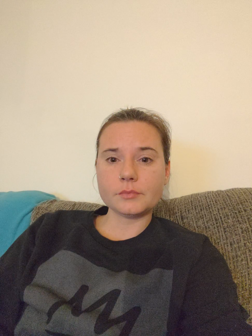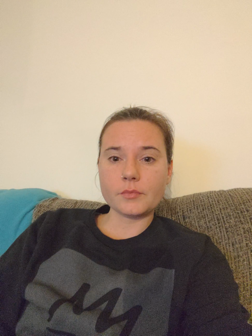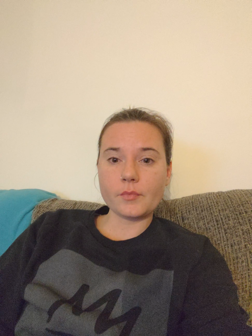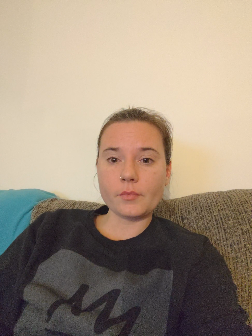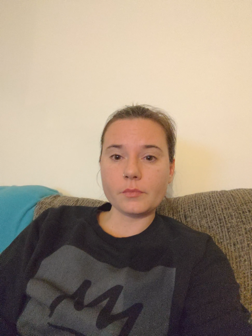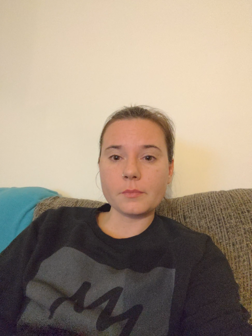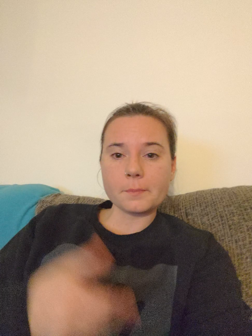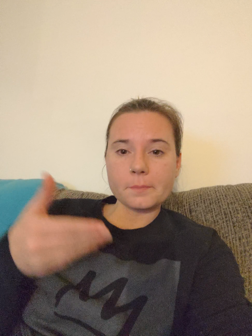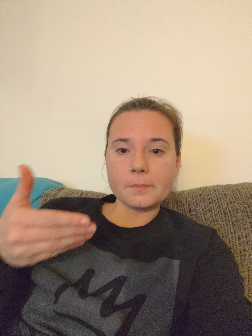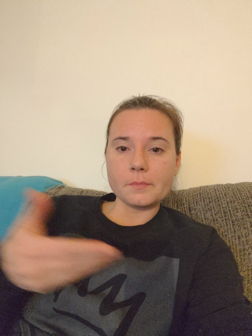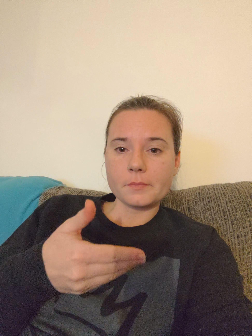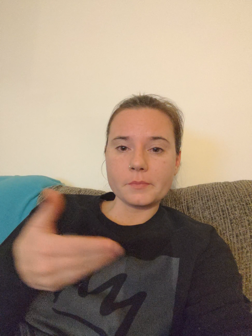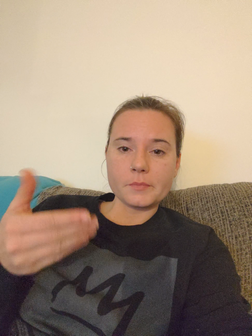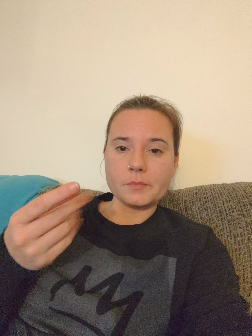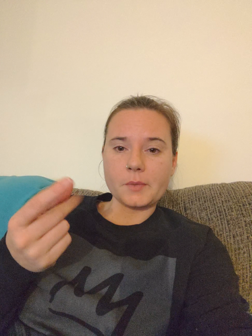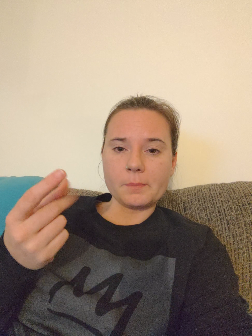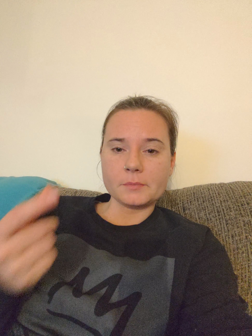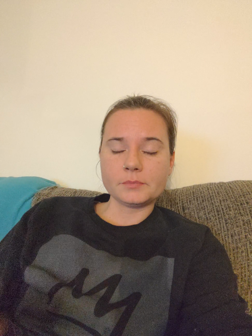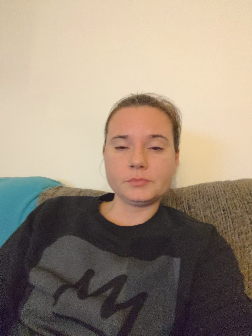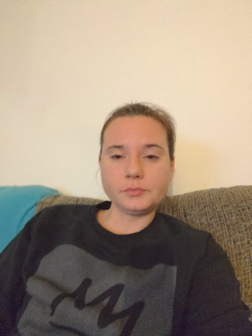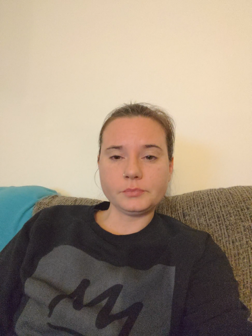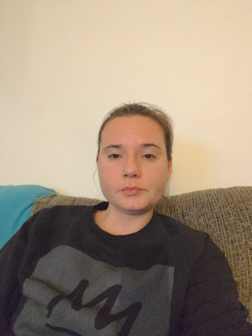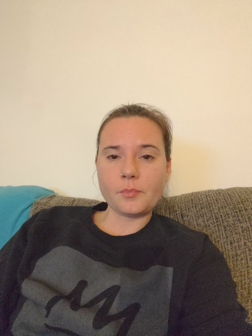puppy